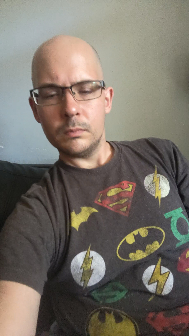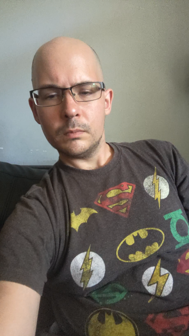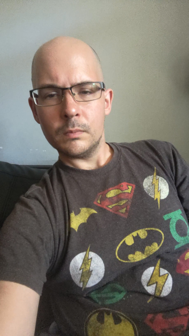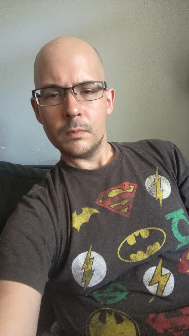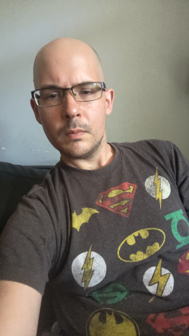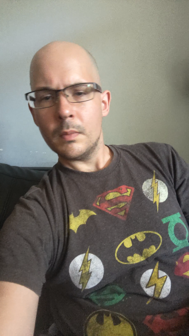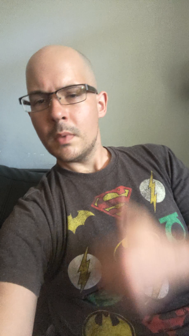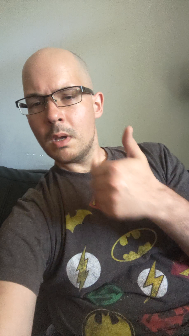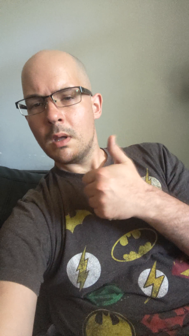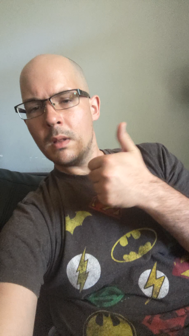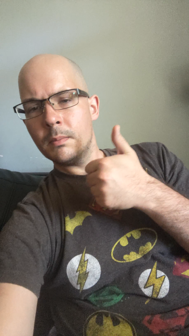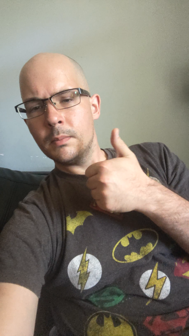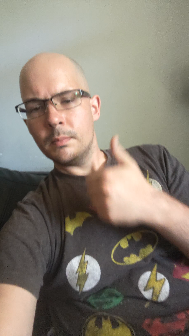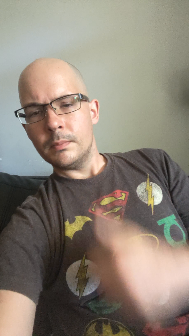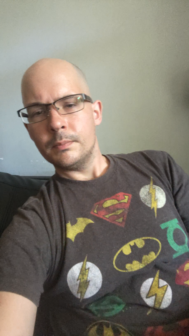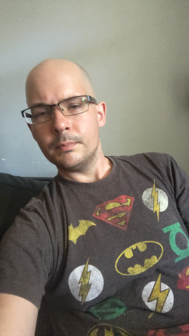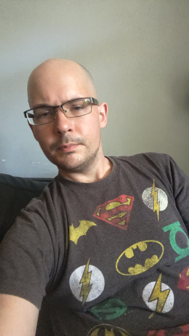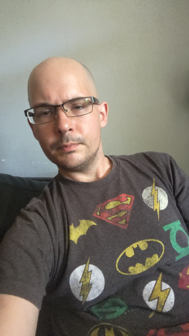help